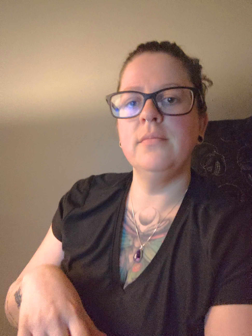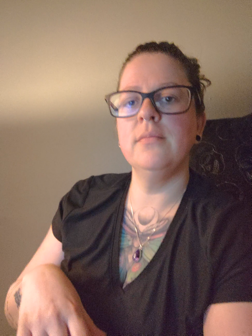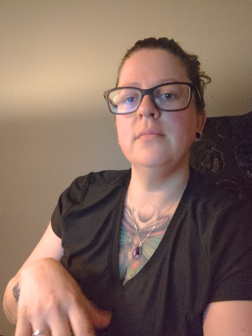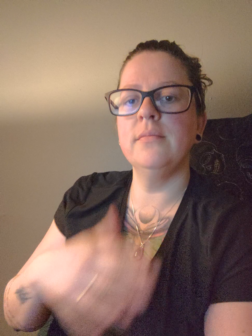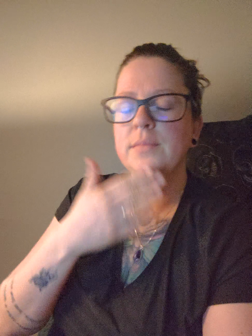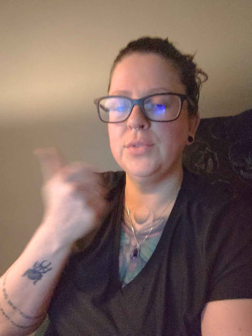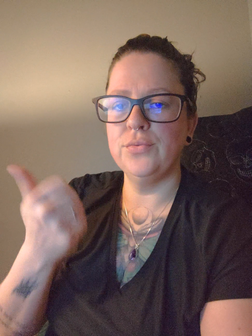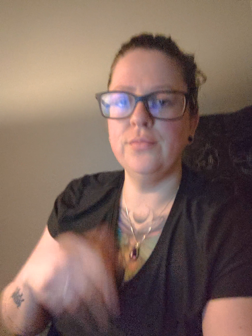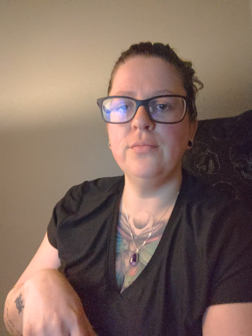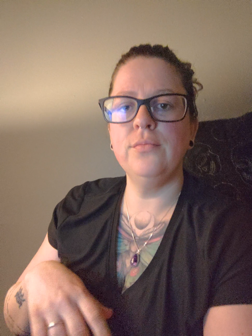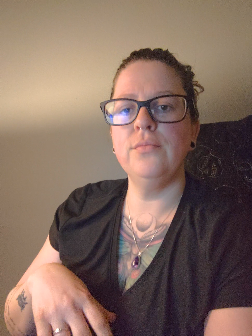better